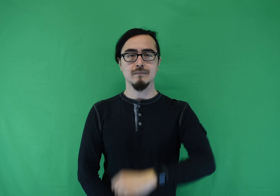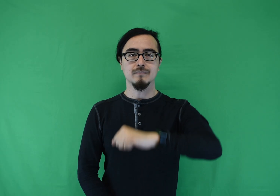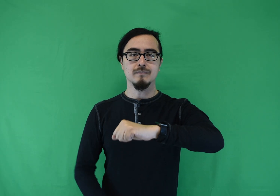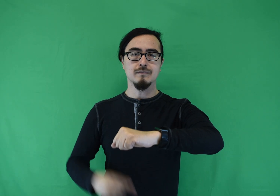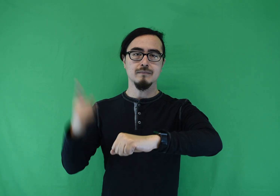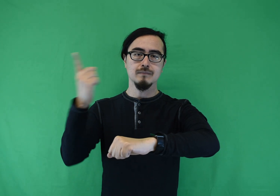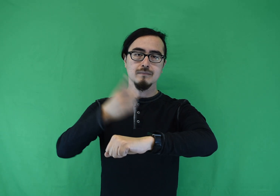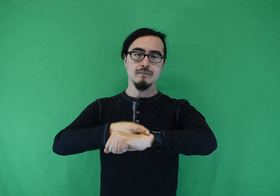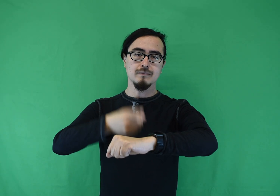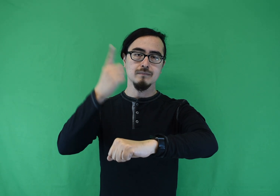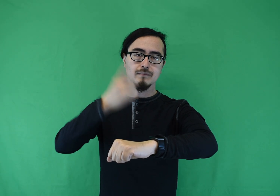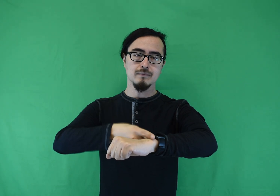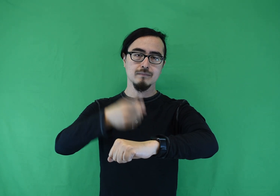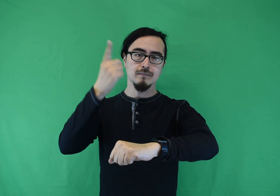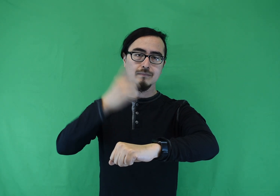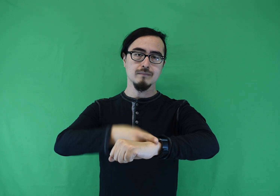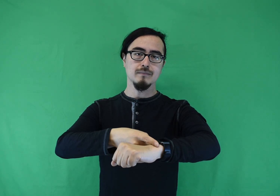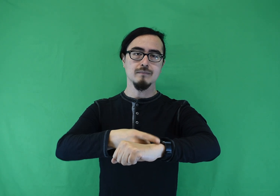enfermo